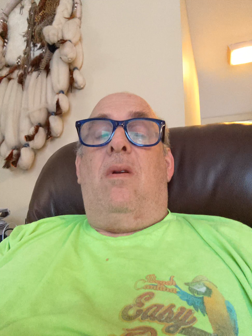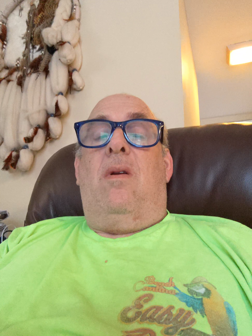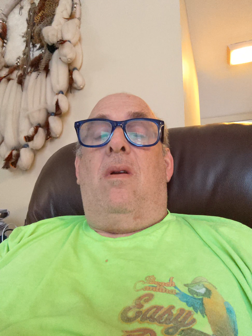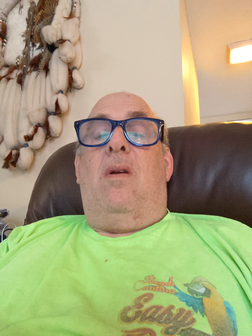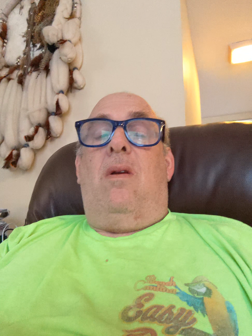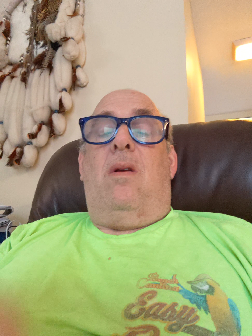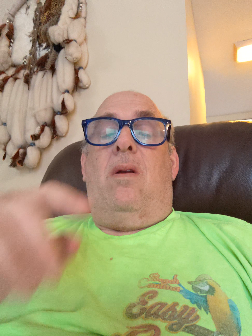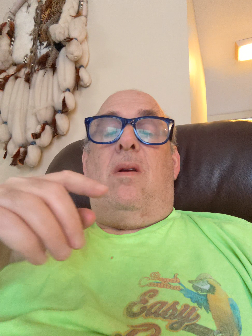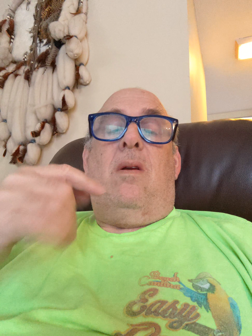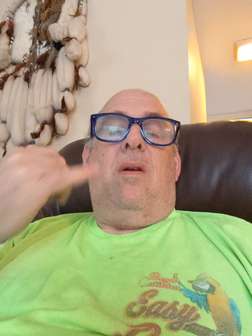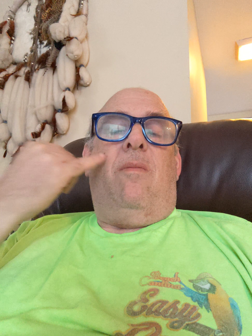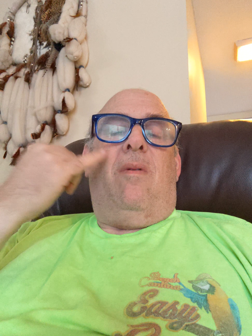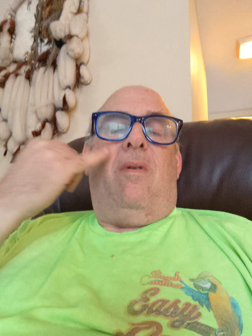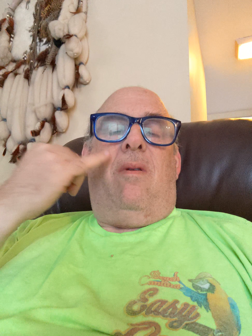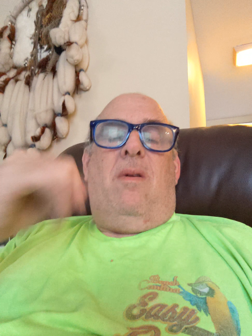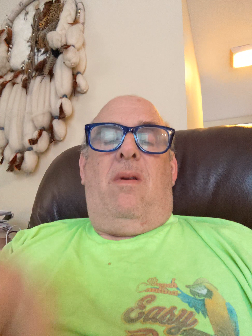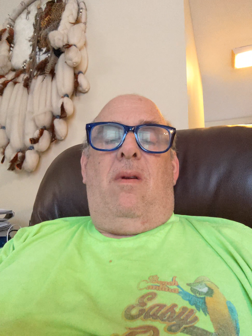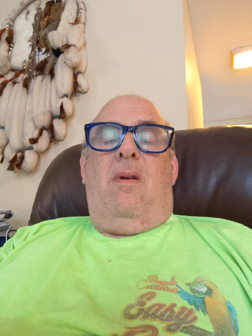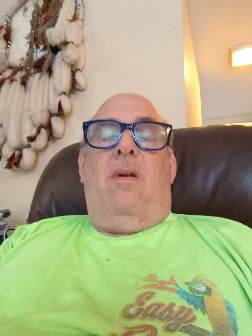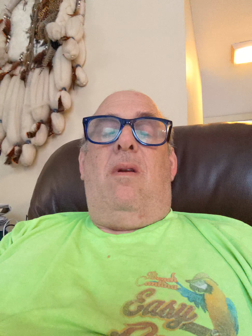if